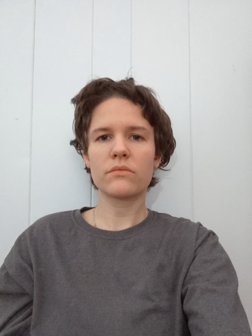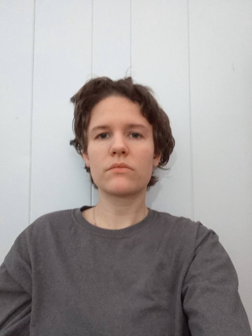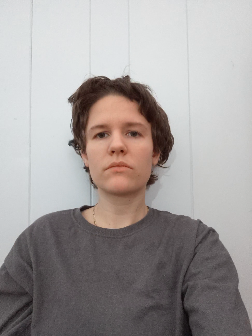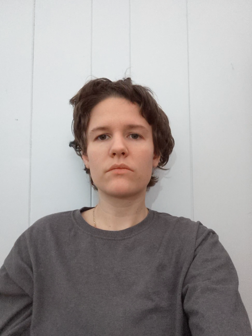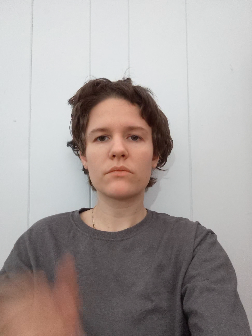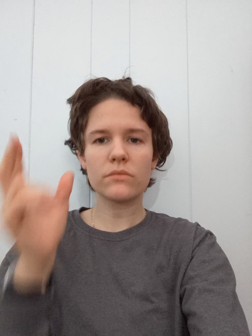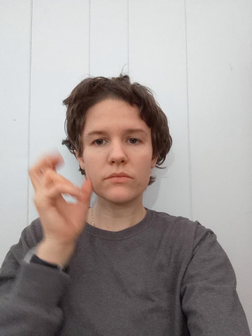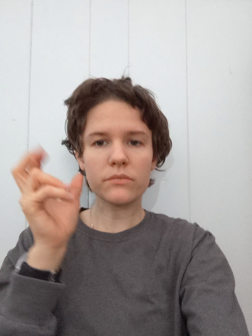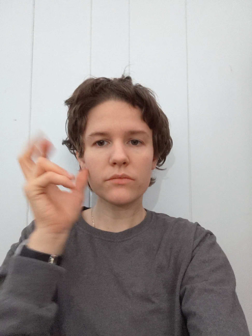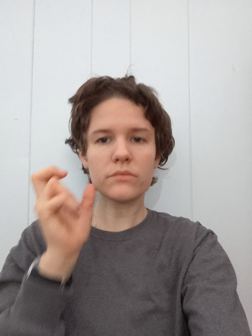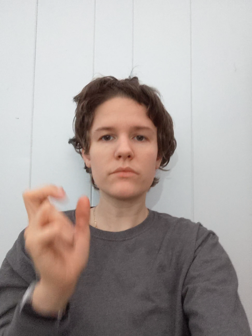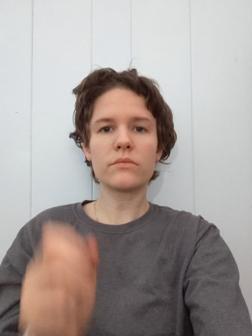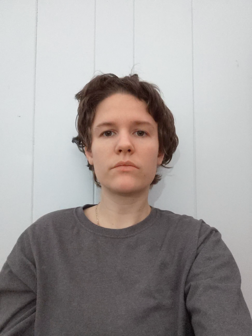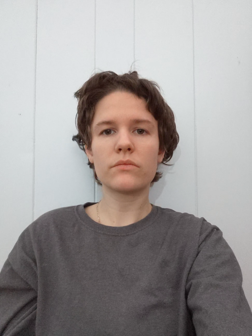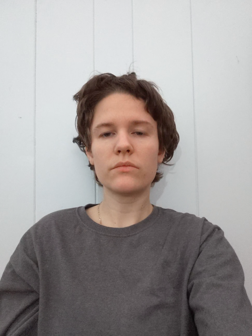hear